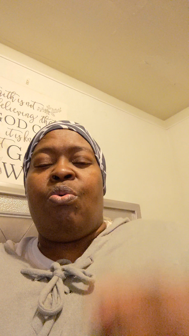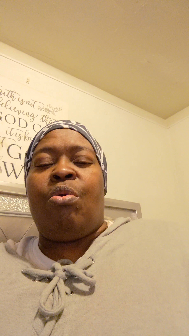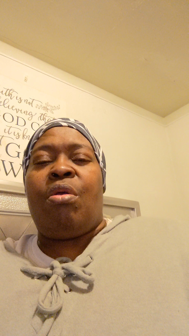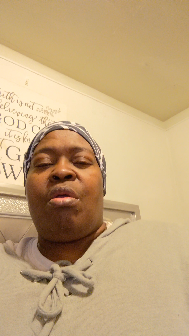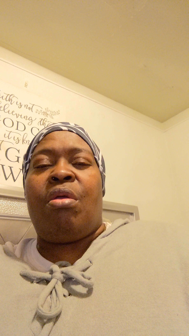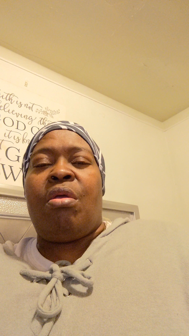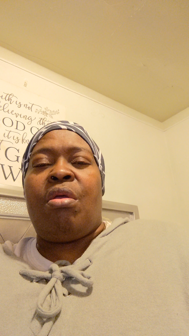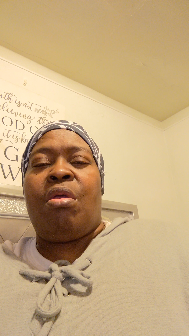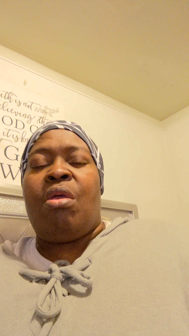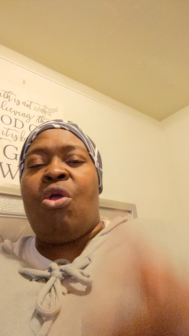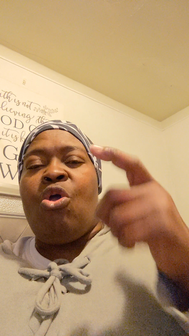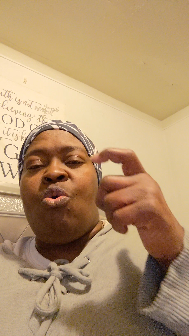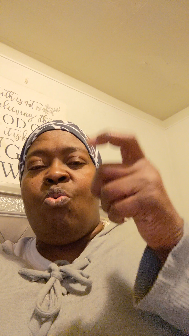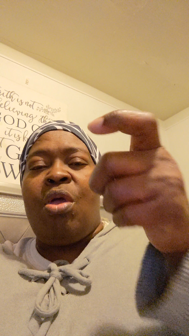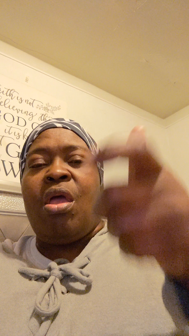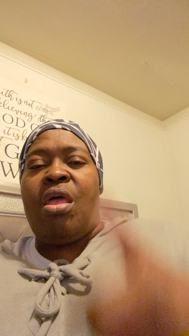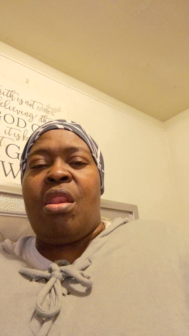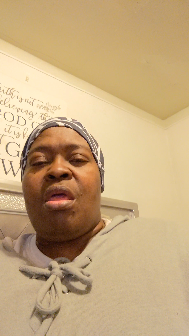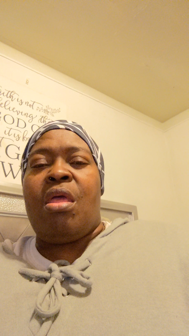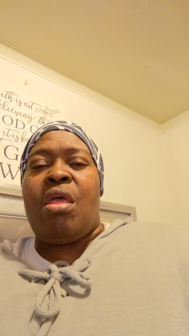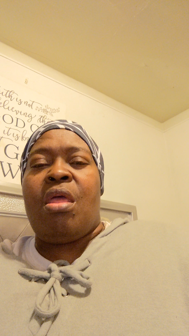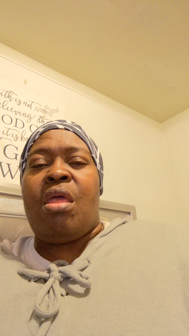run